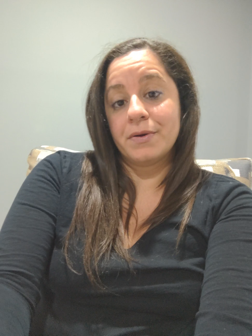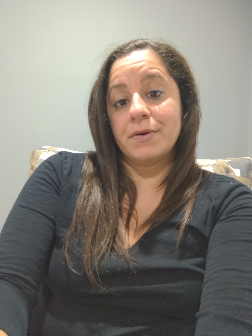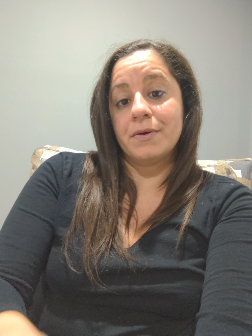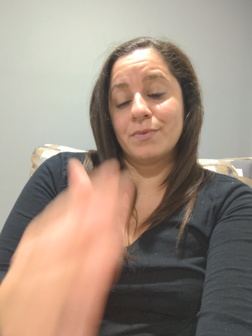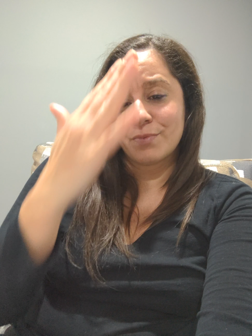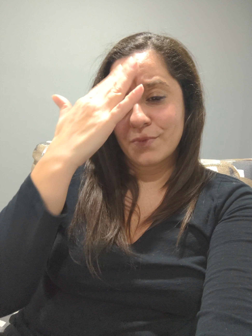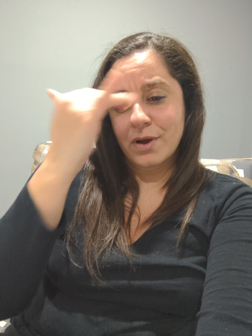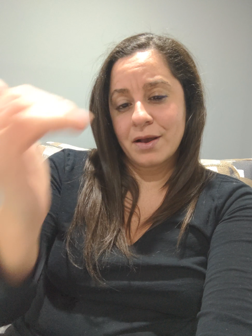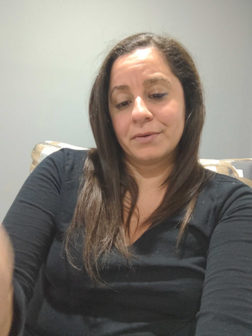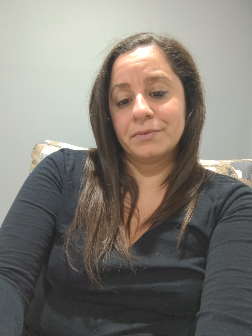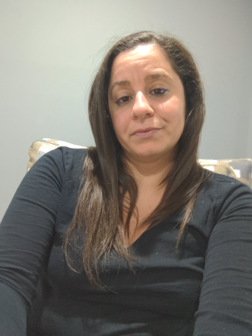why